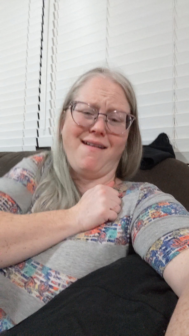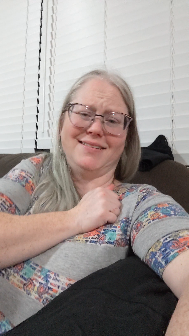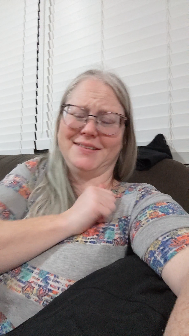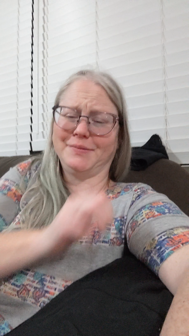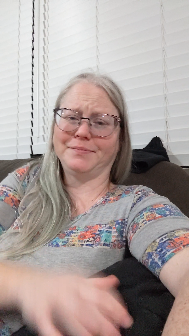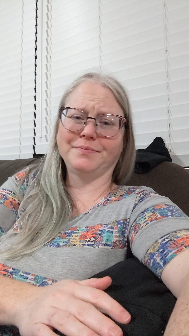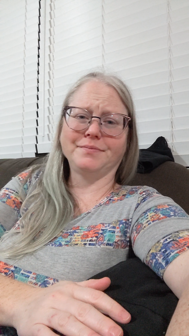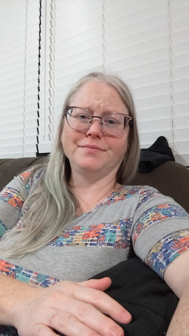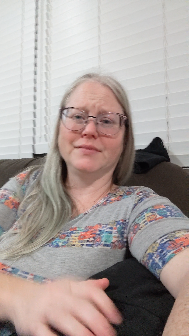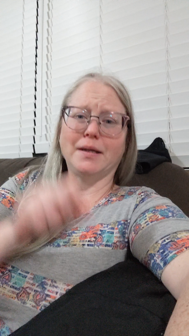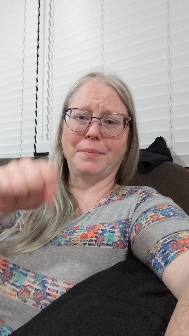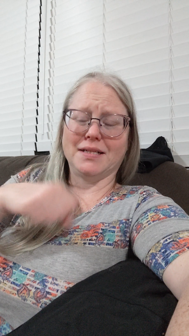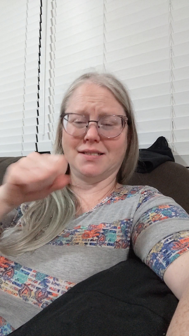bicycle